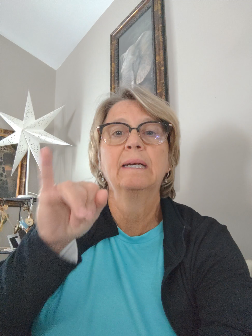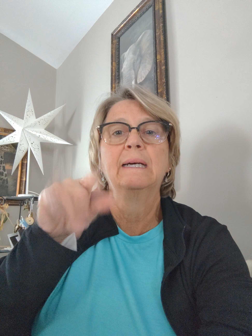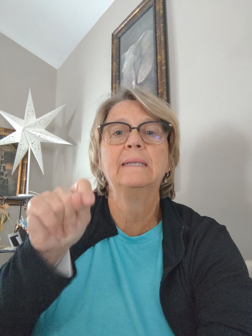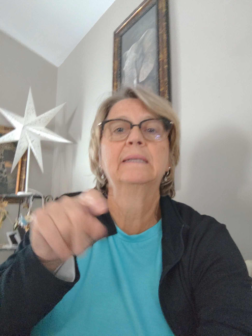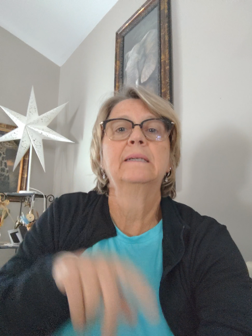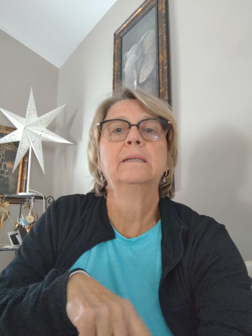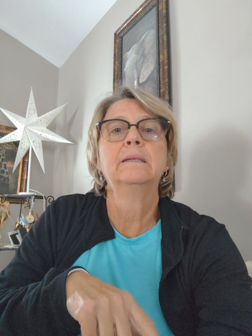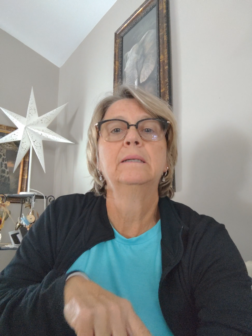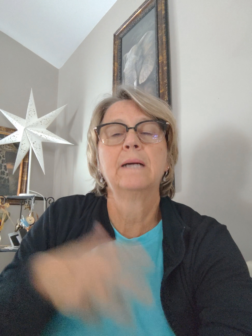he/she/it